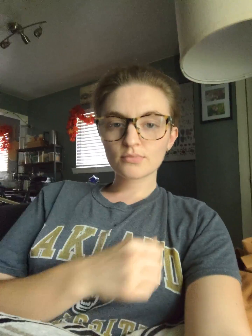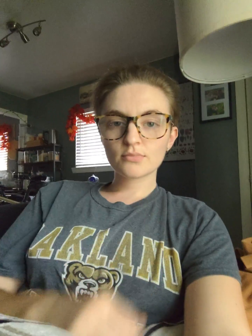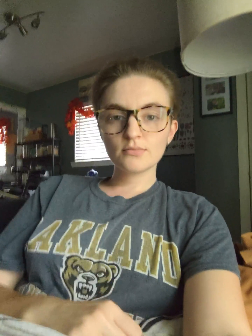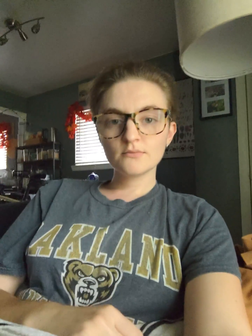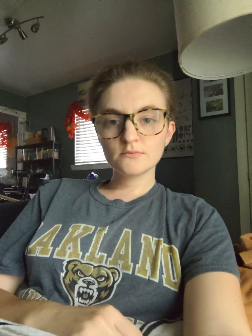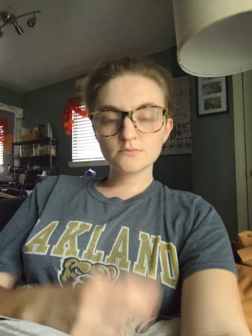bunny